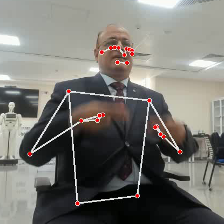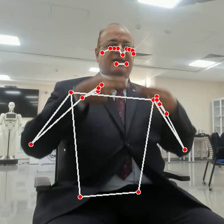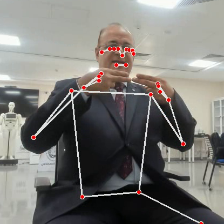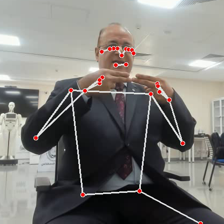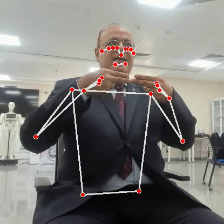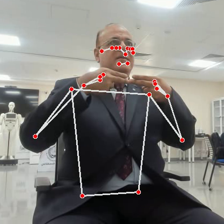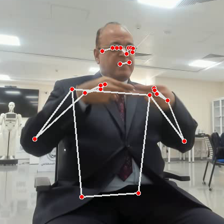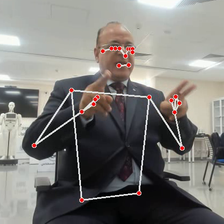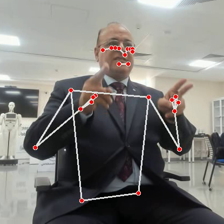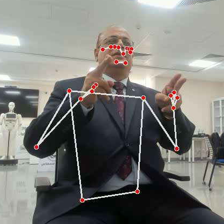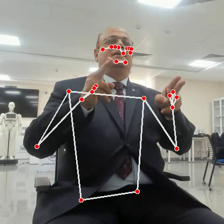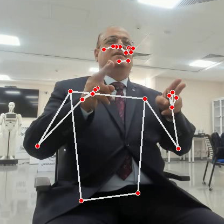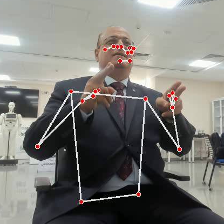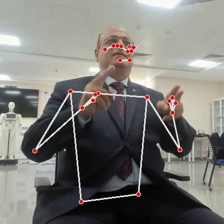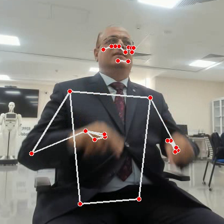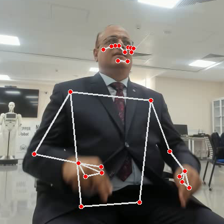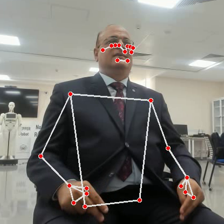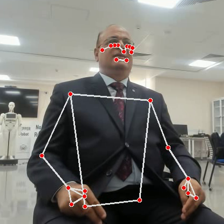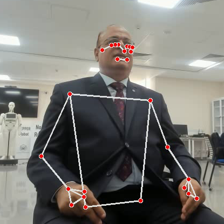mashy